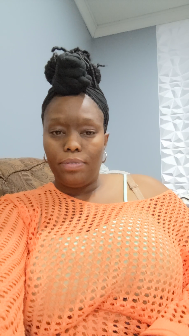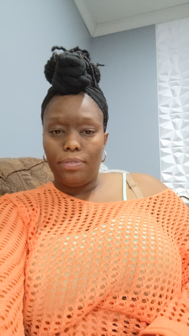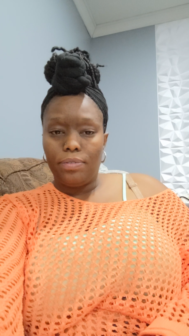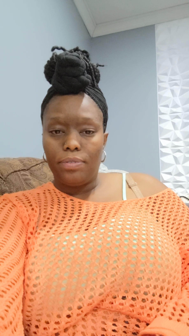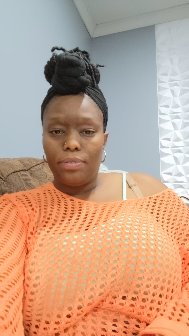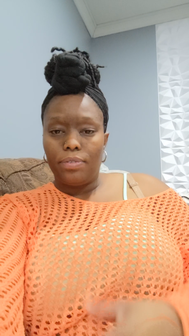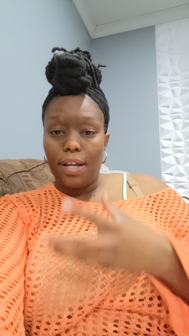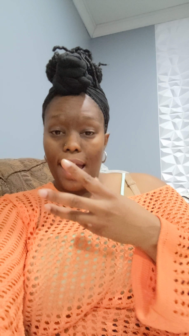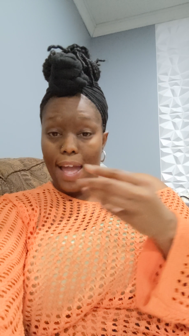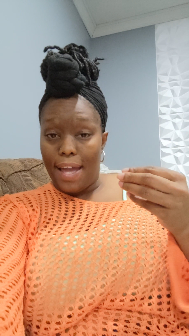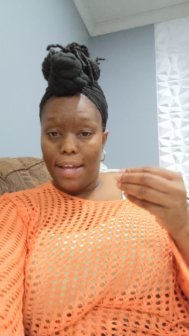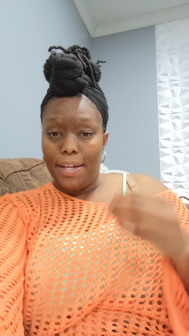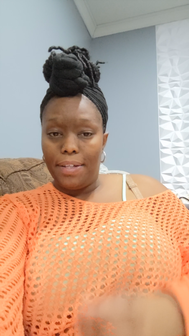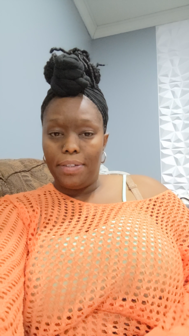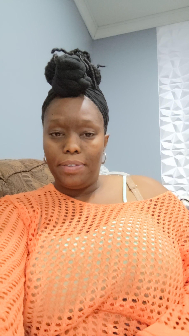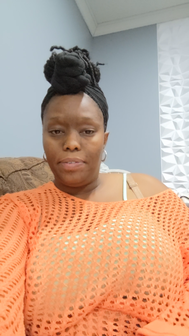and